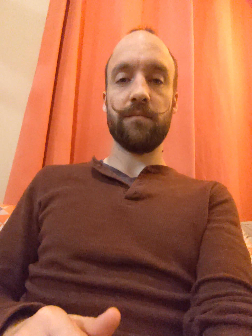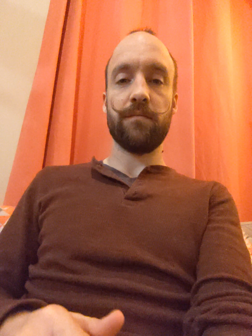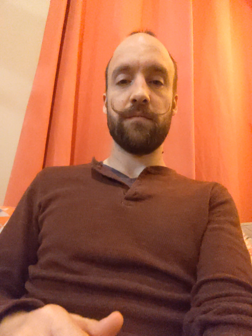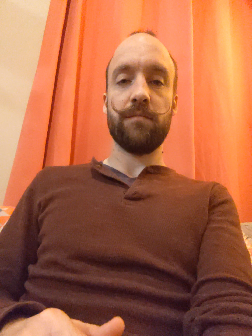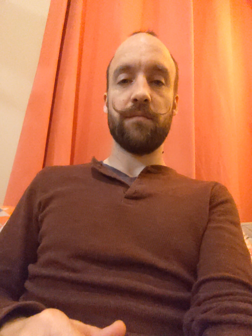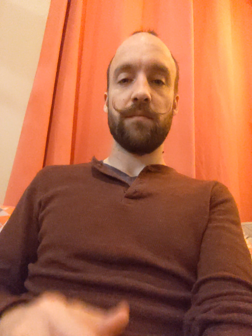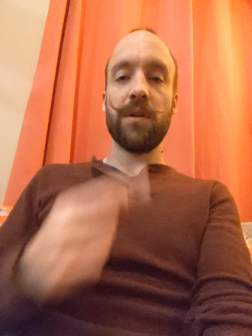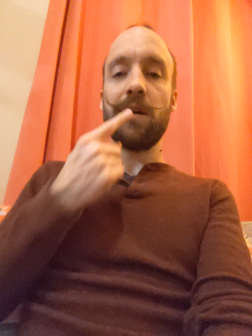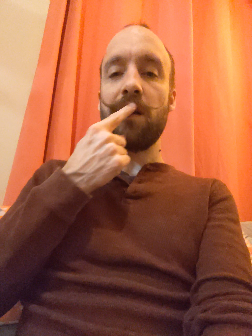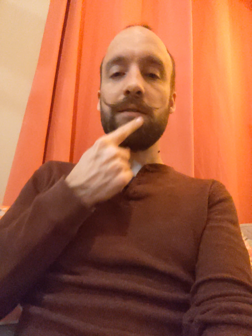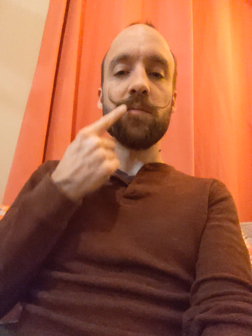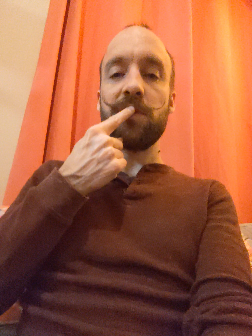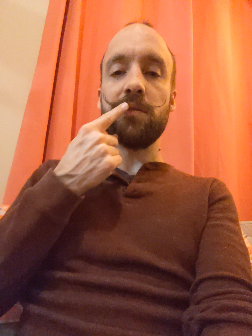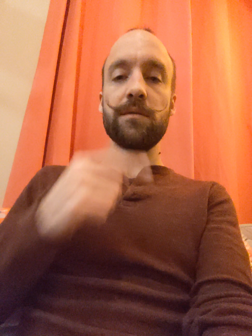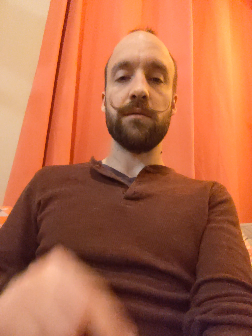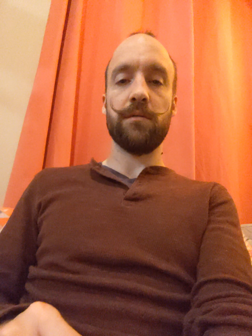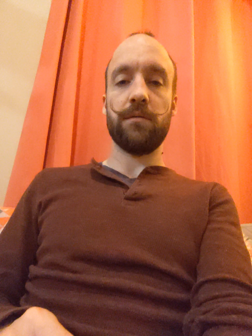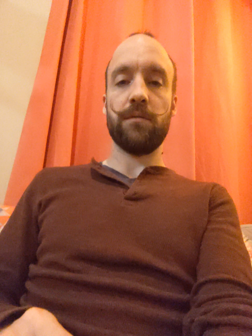lips